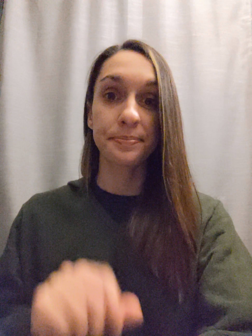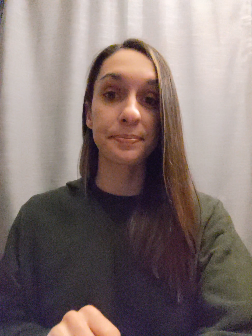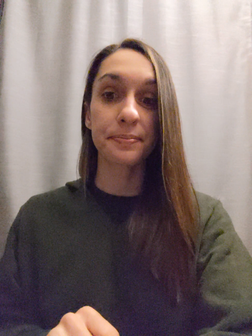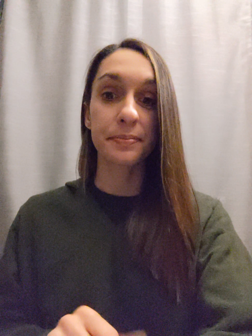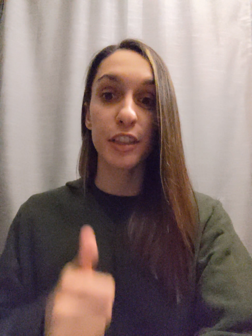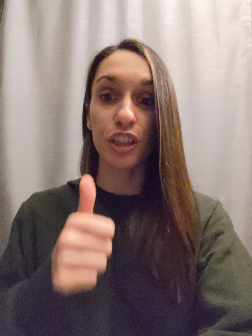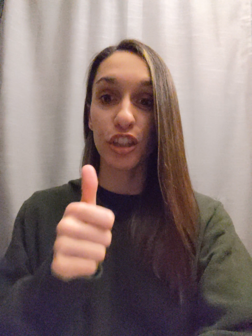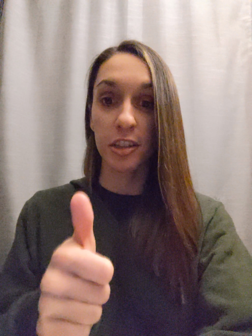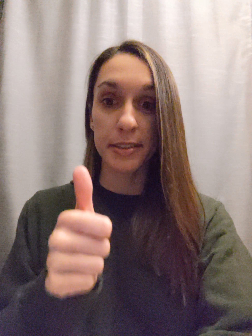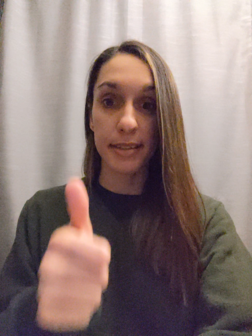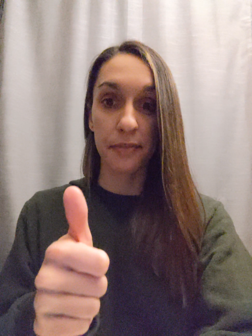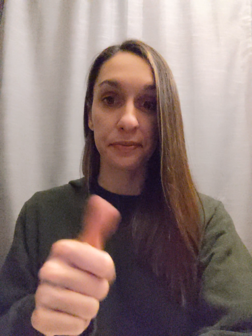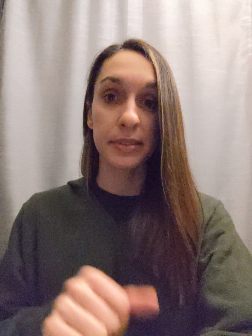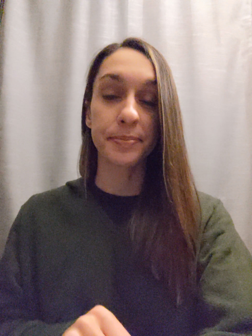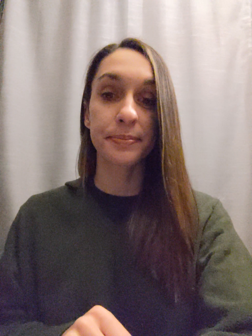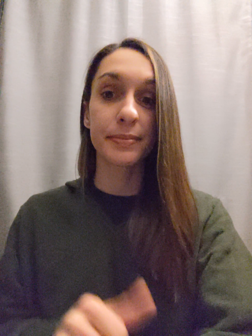yourself